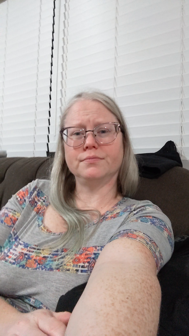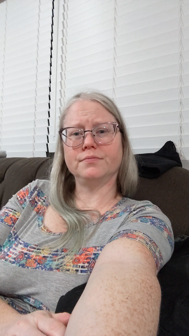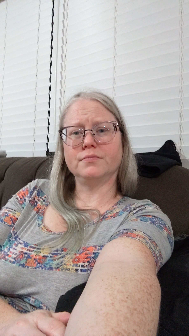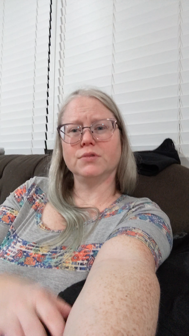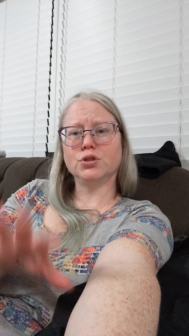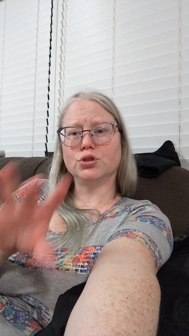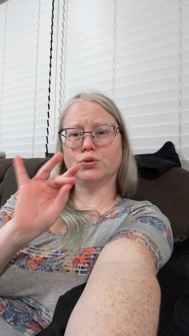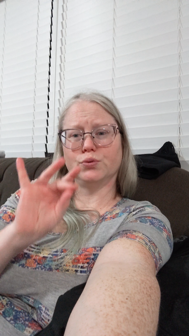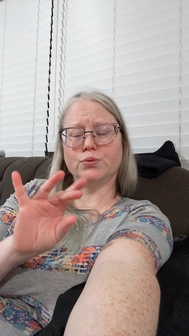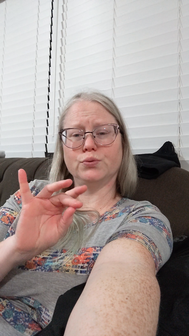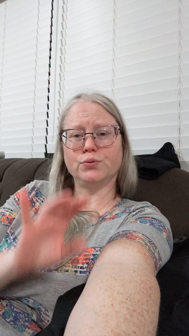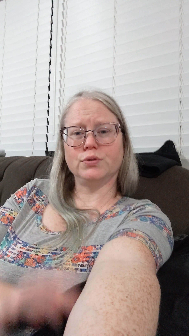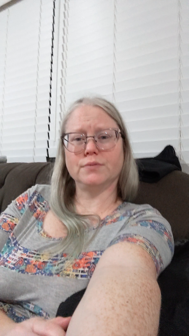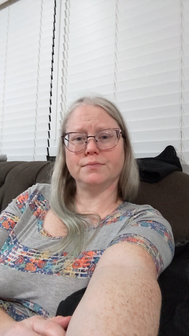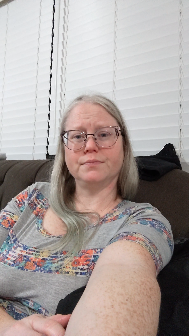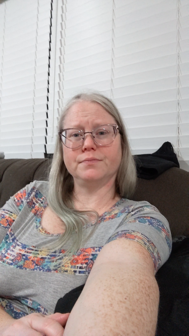choose